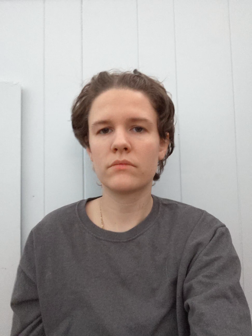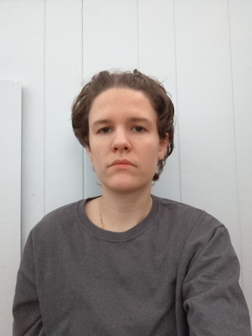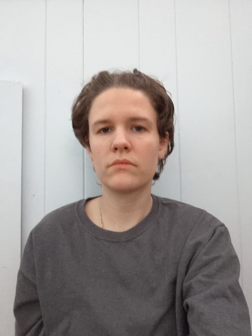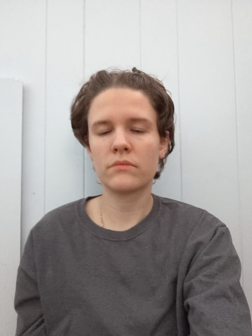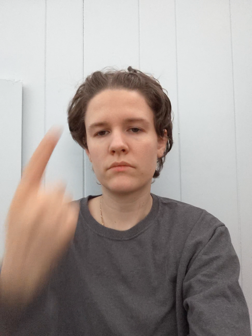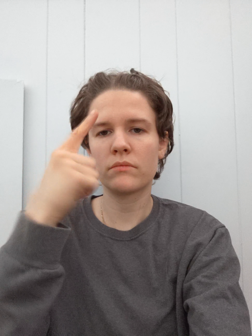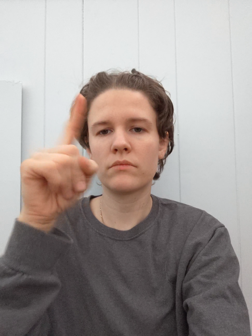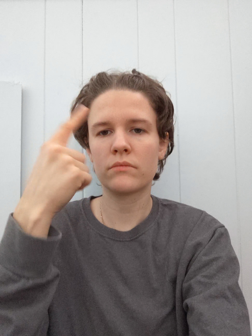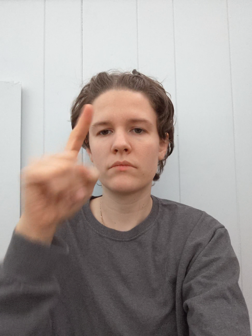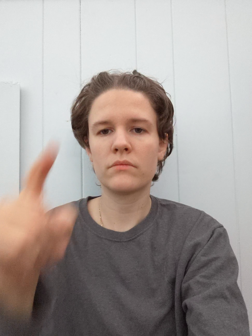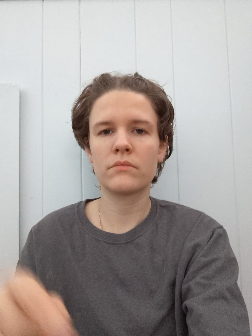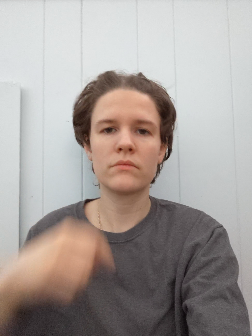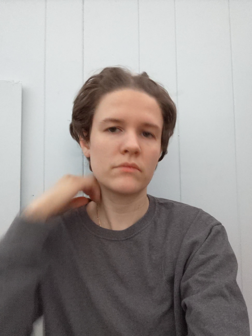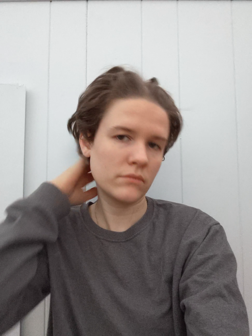for